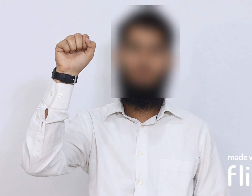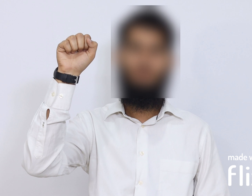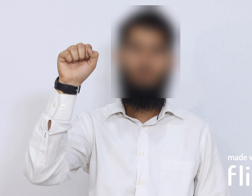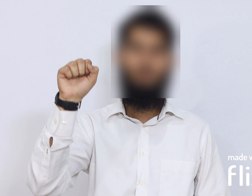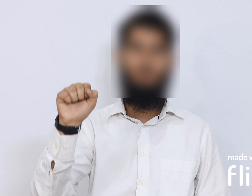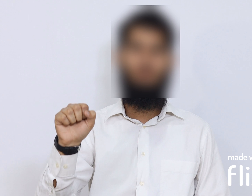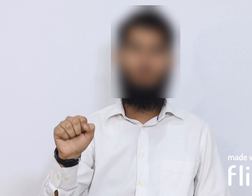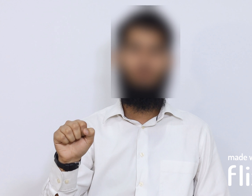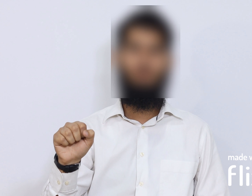آ